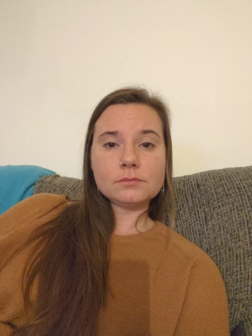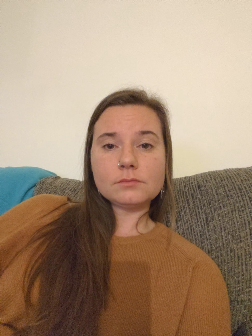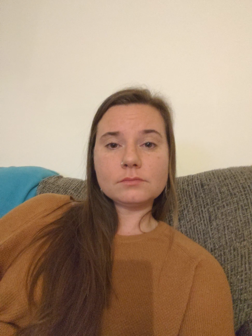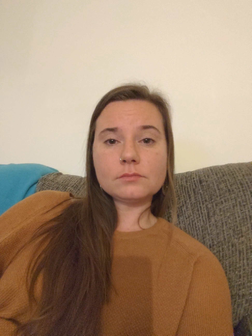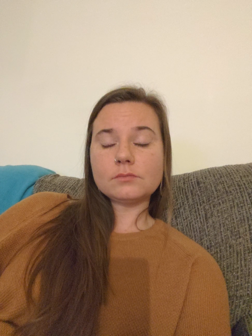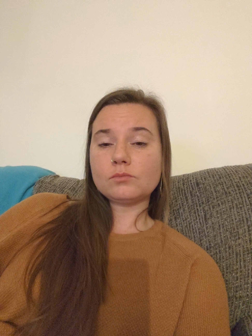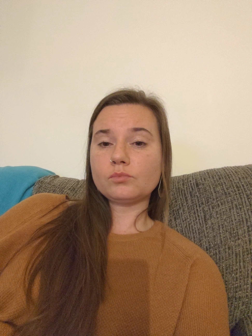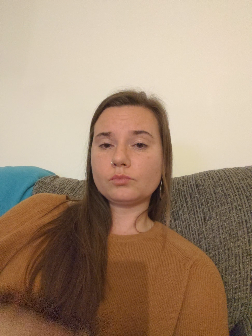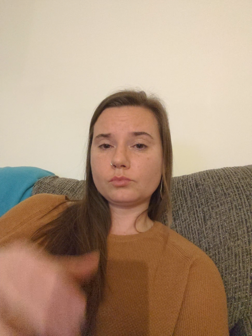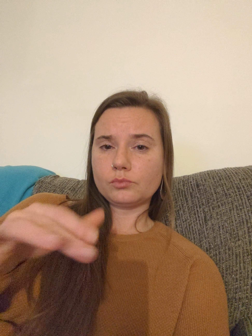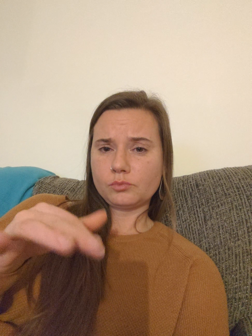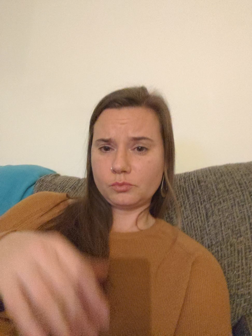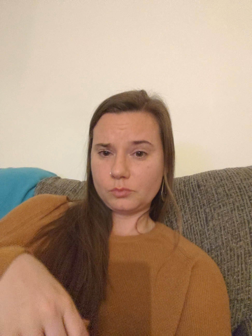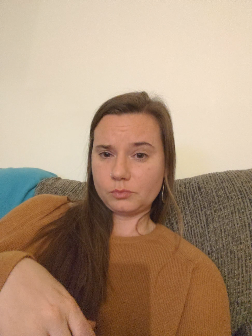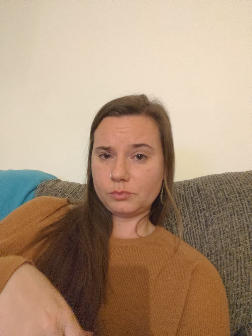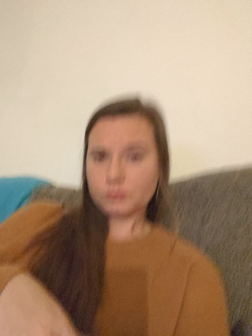drawer